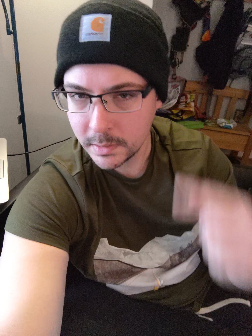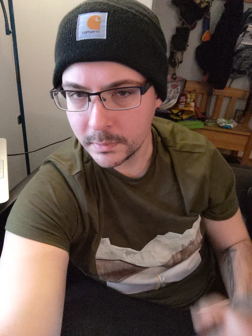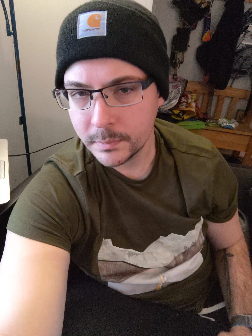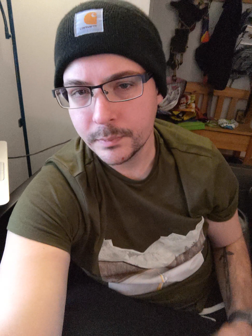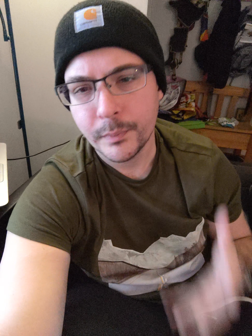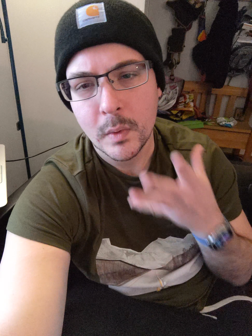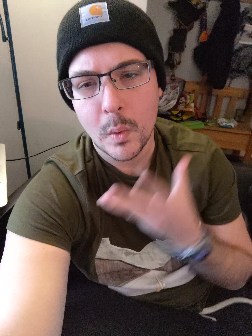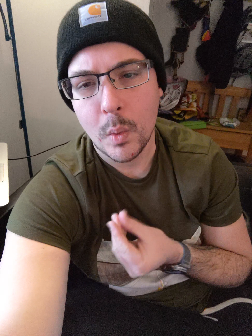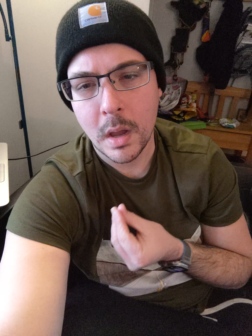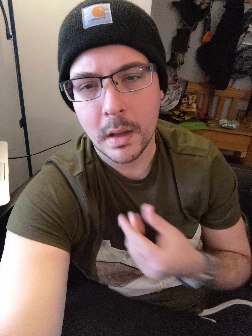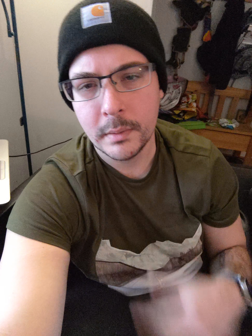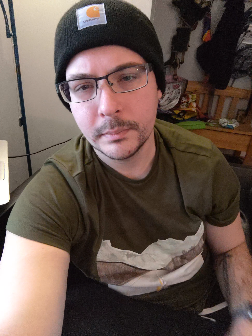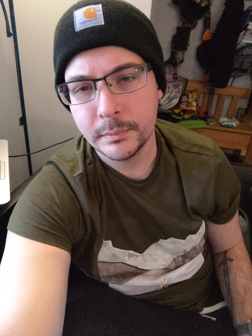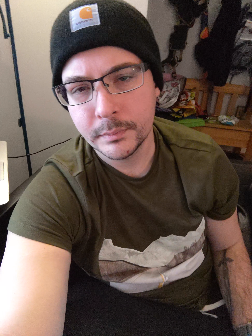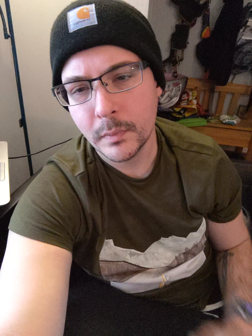wet